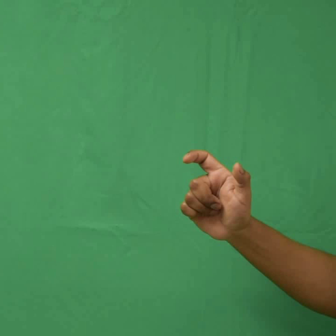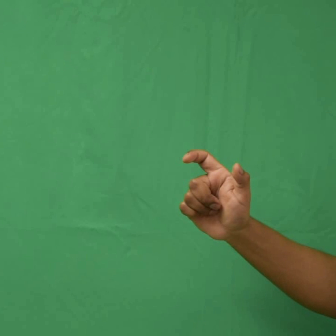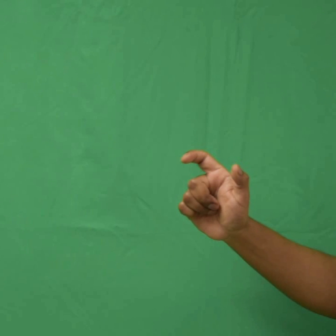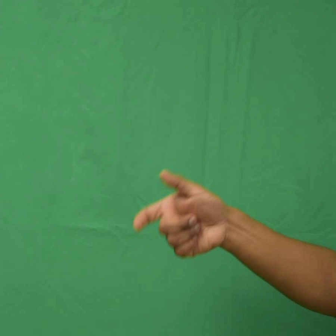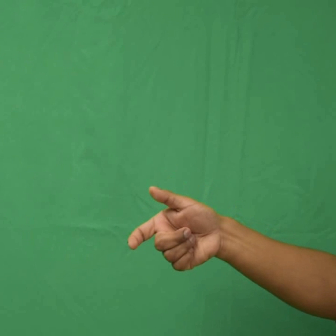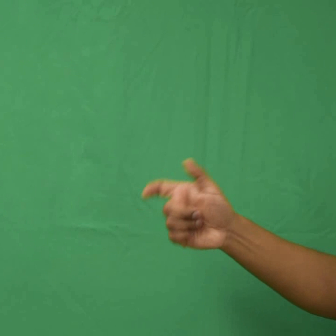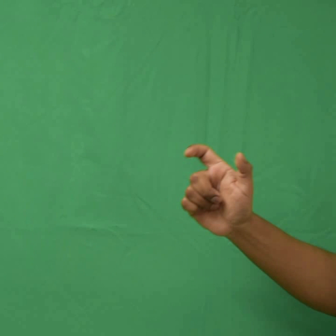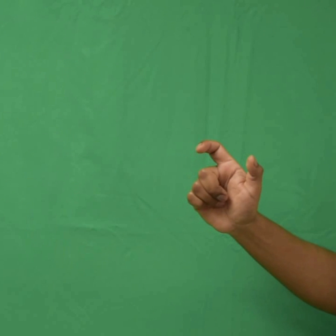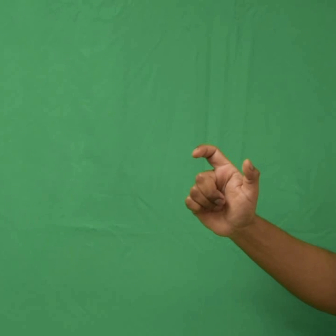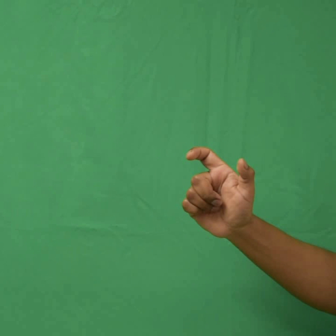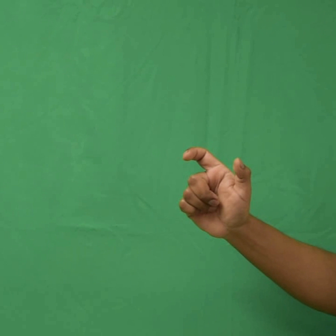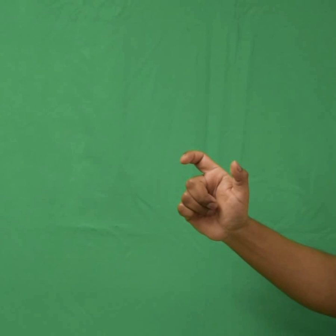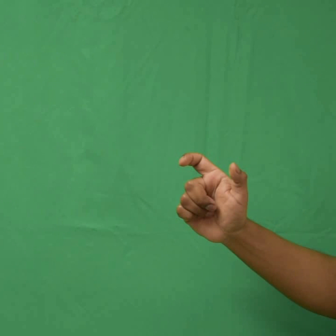Q